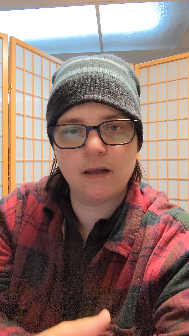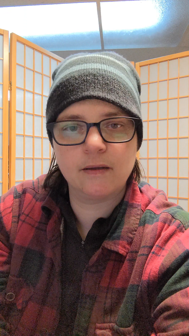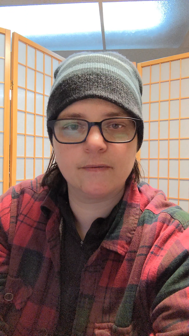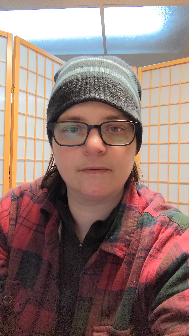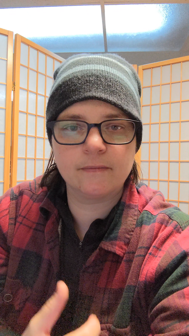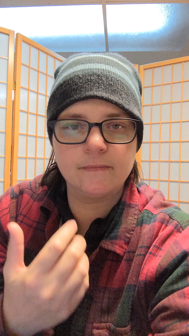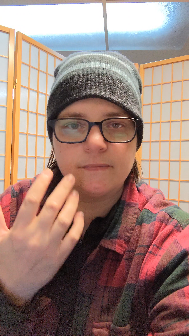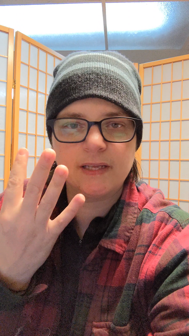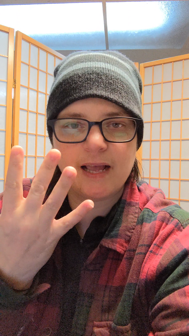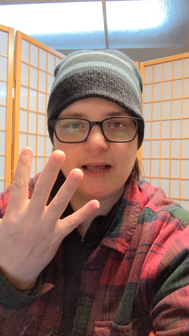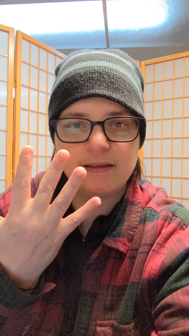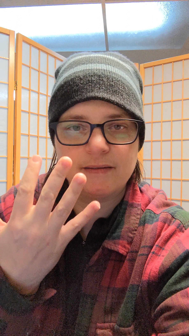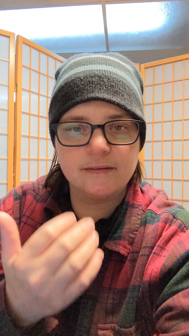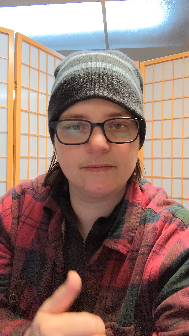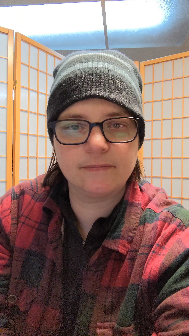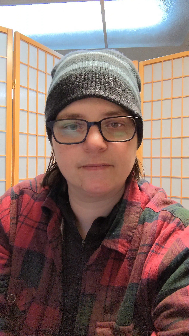hand